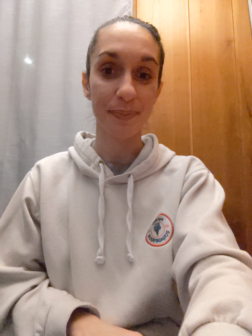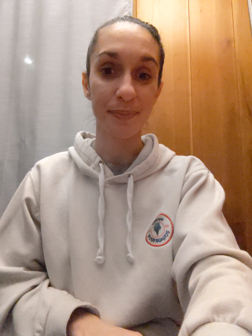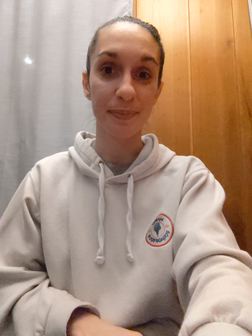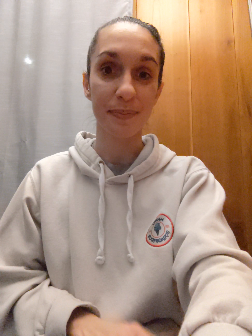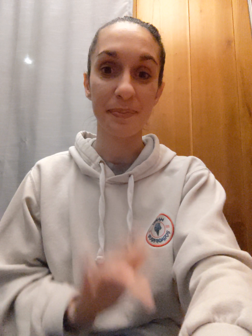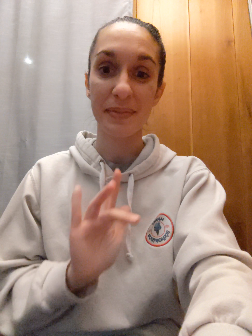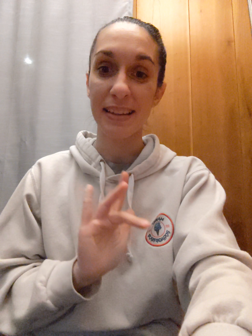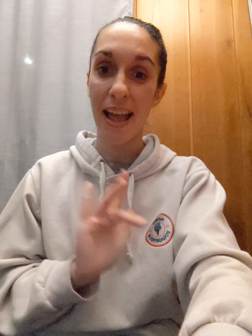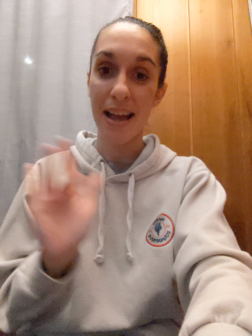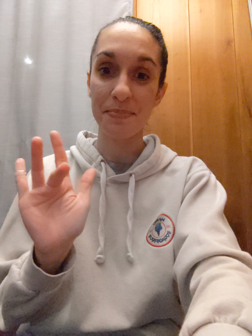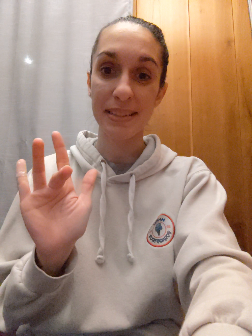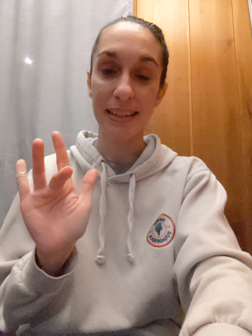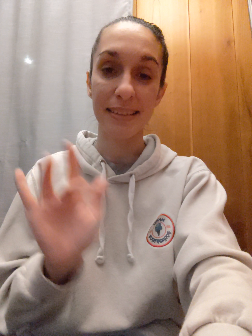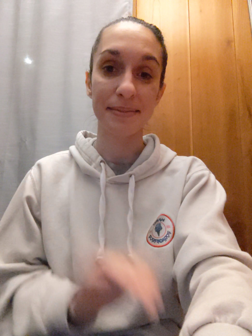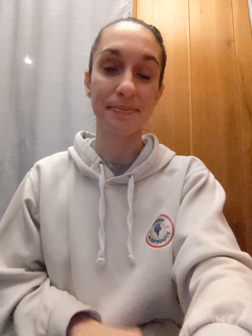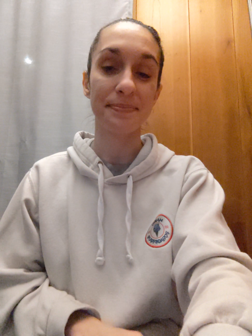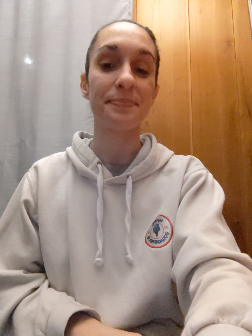empty